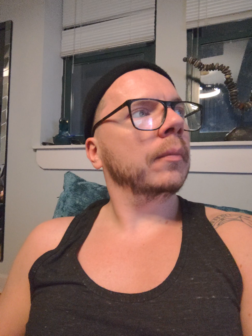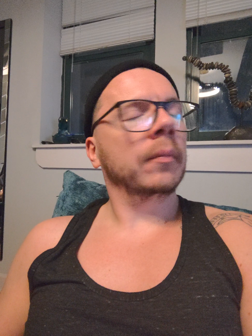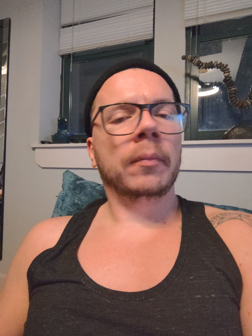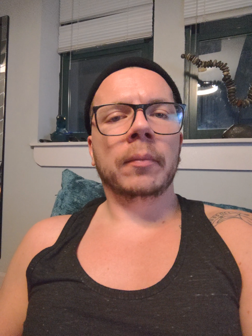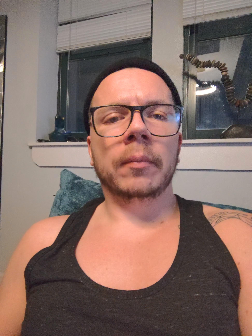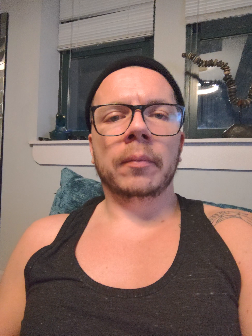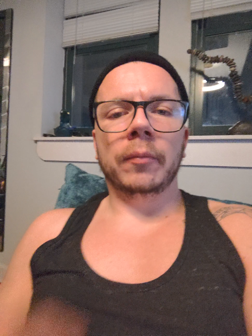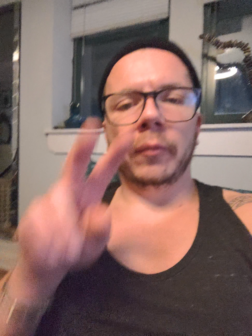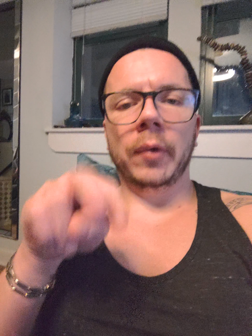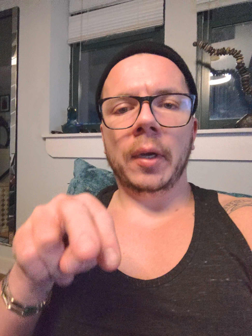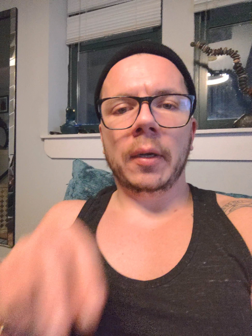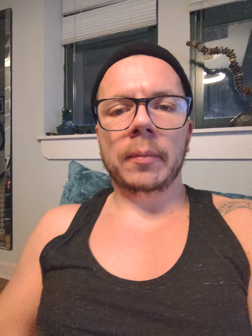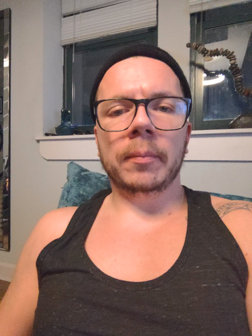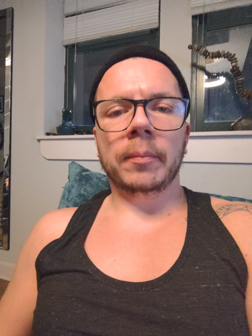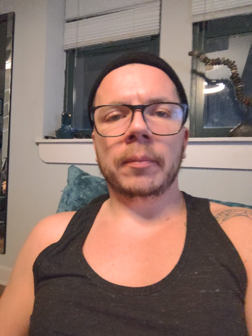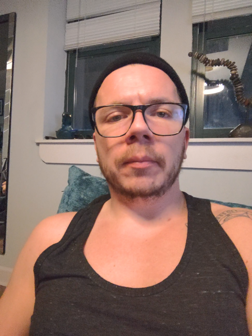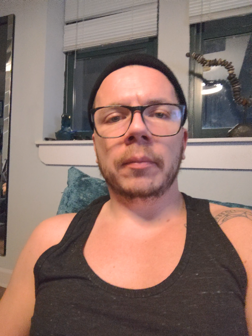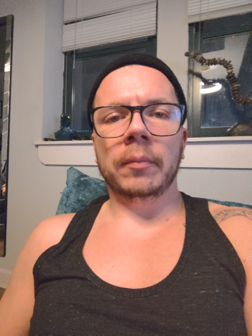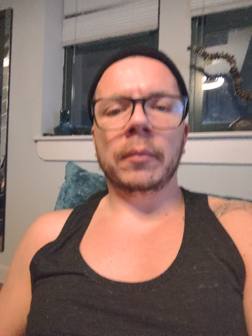read